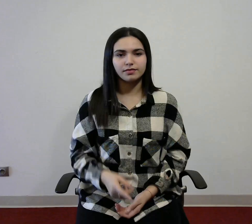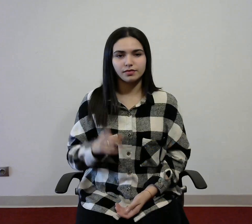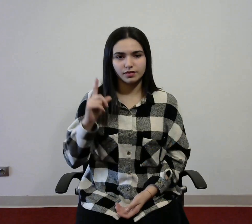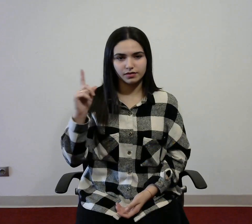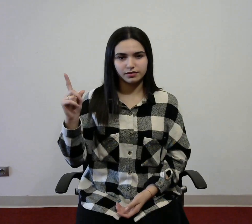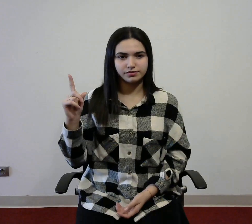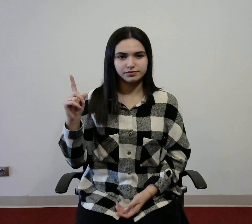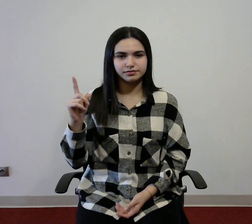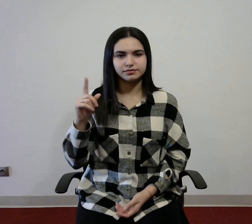onun